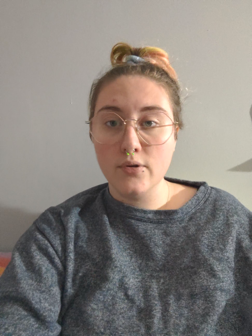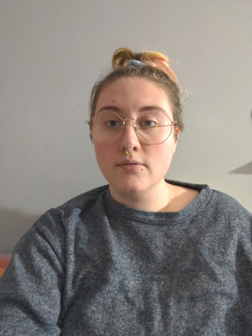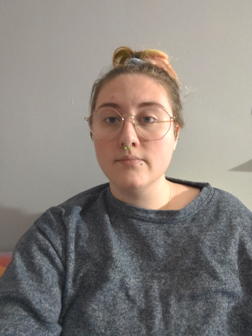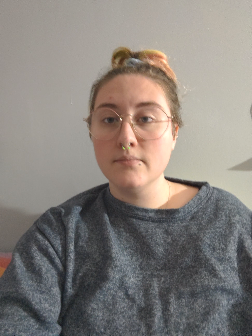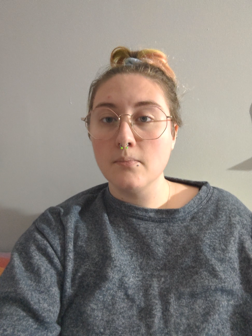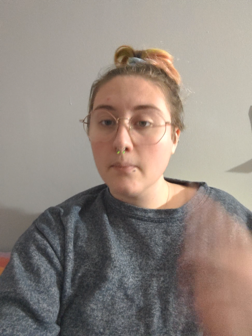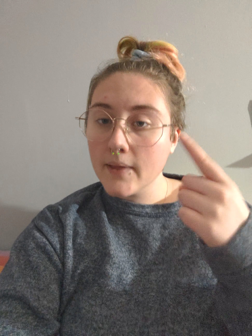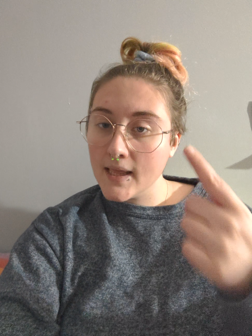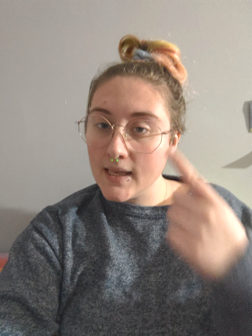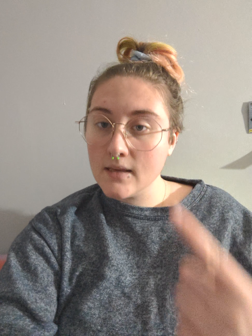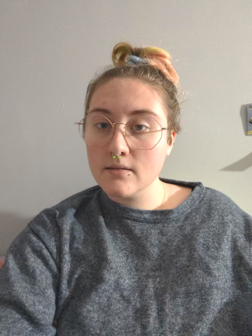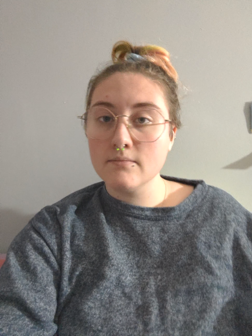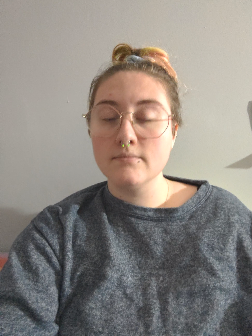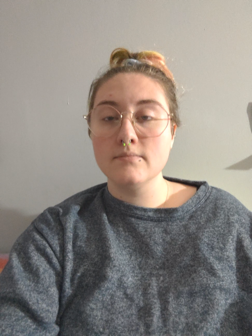penny